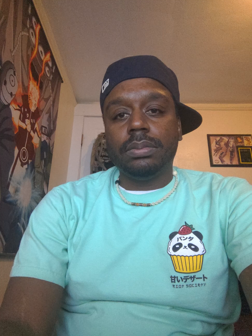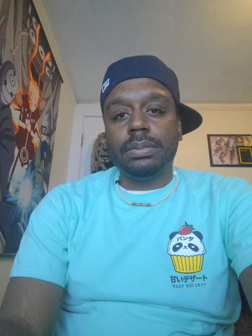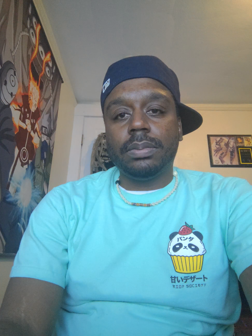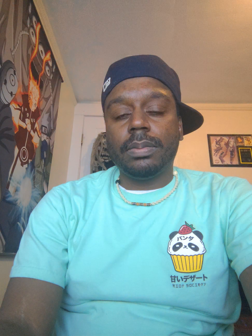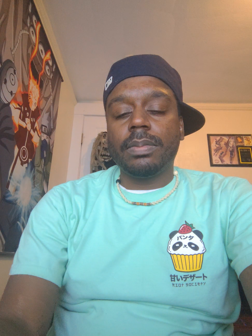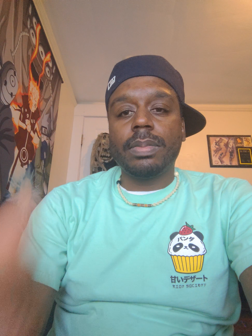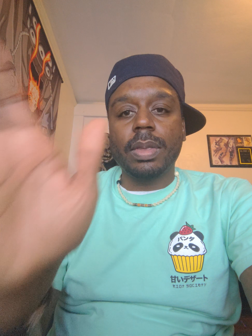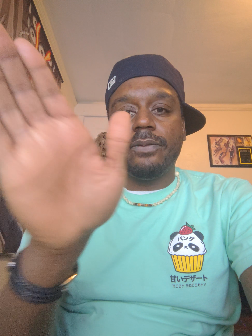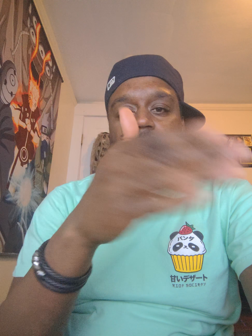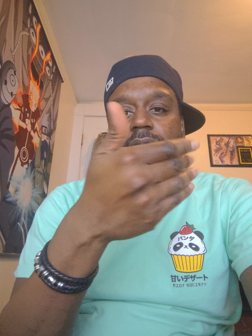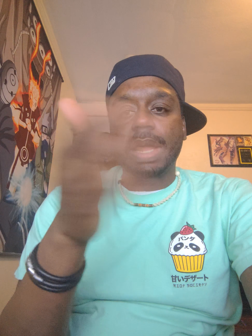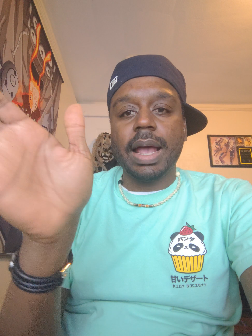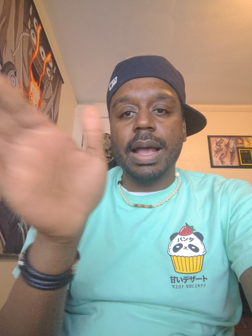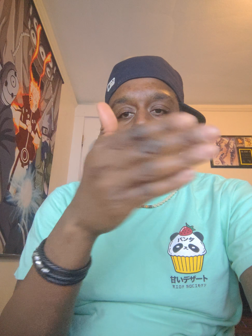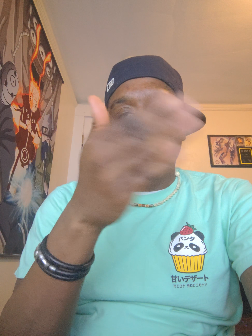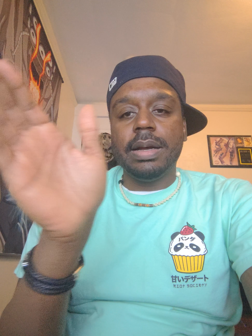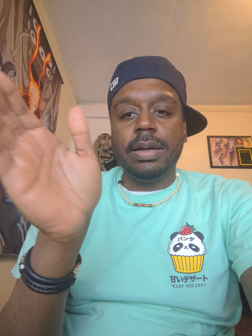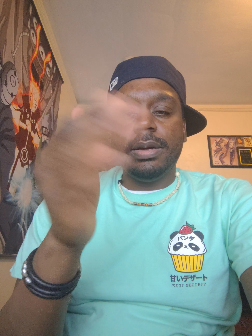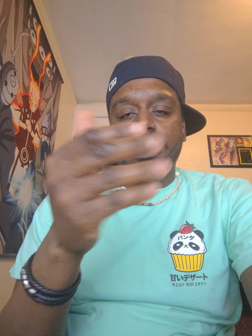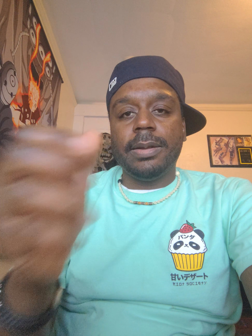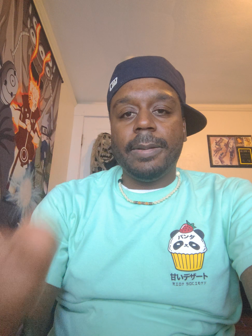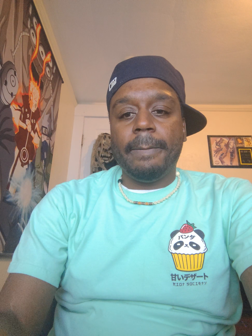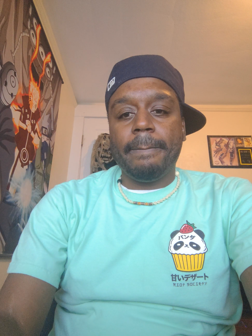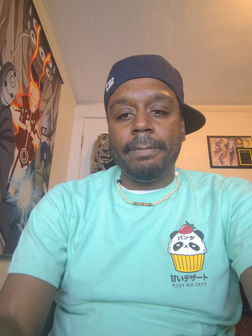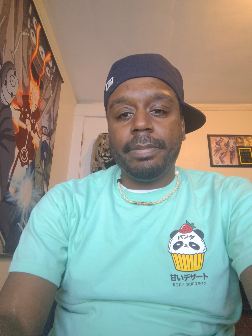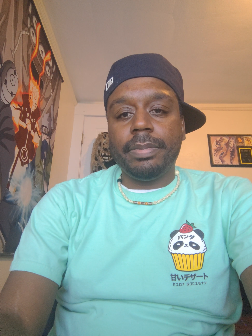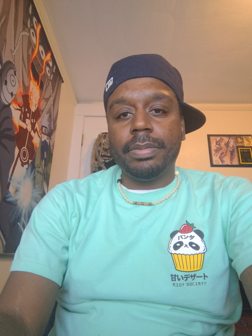flag